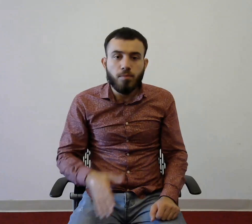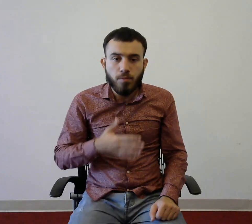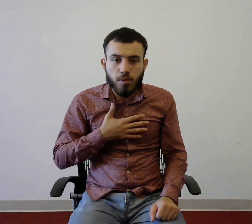mənim